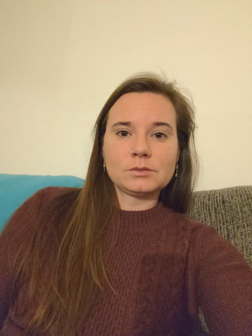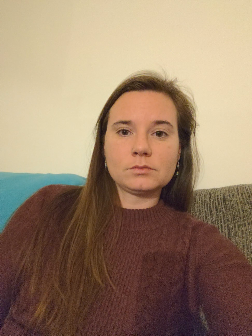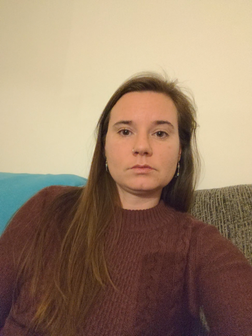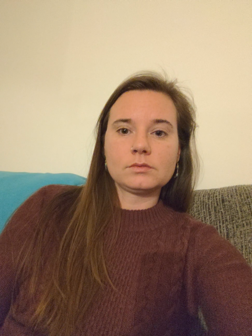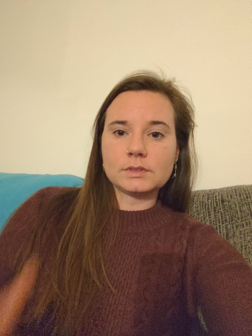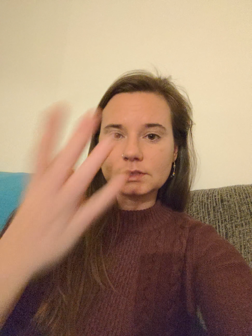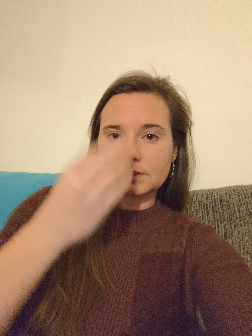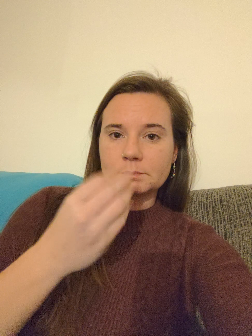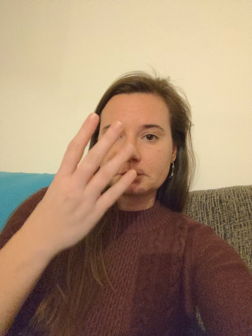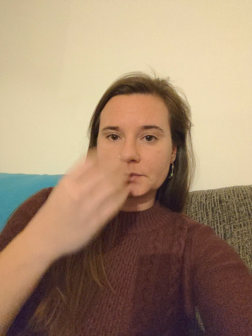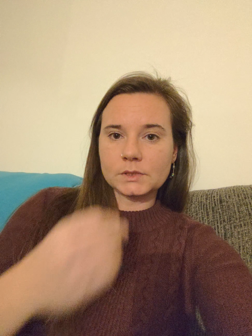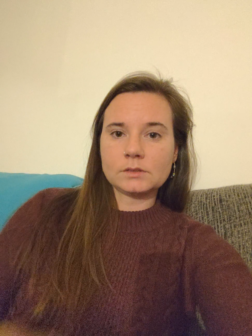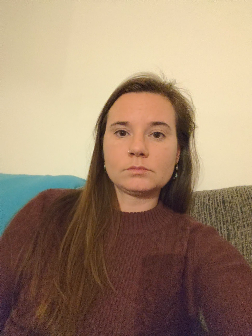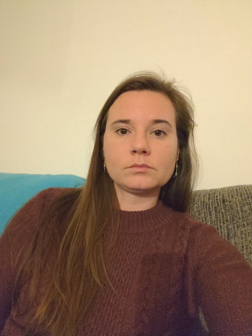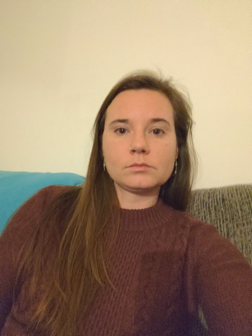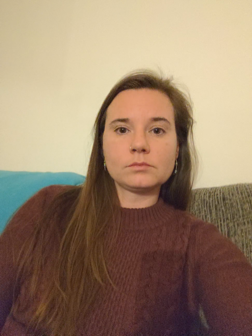sleepy